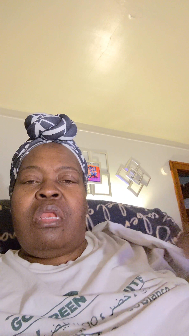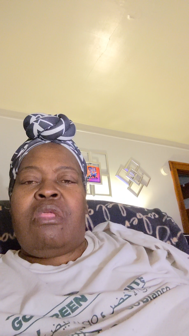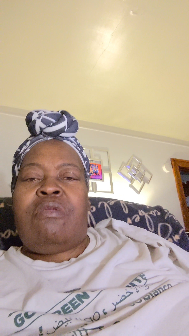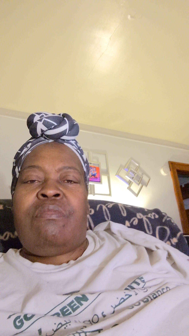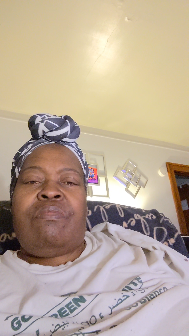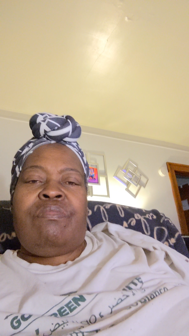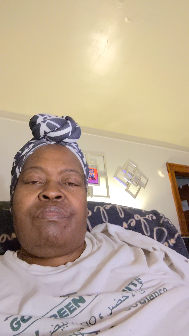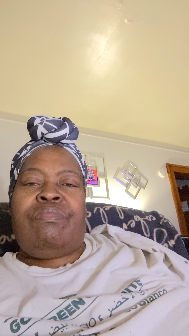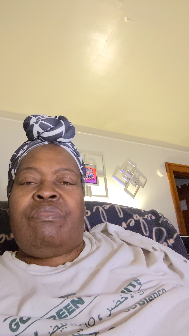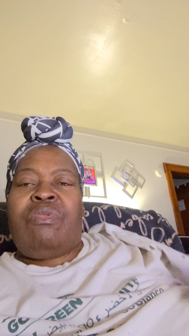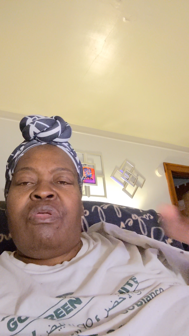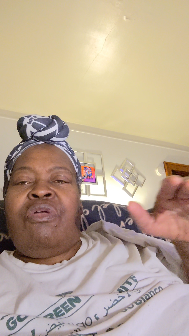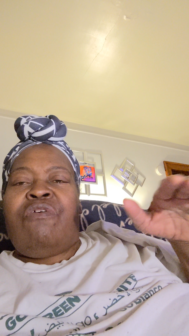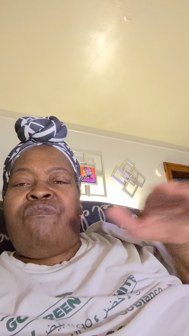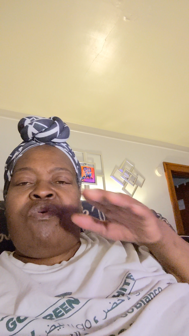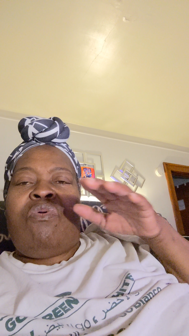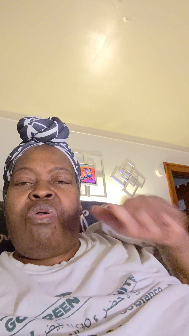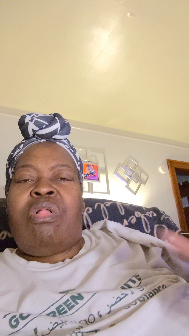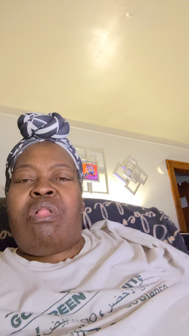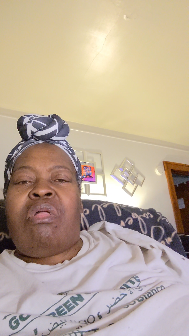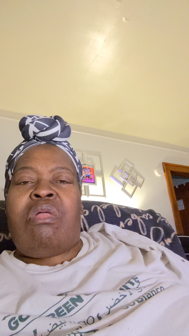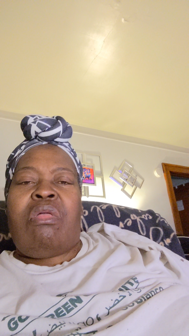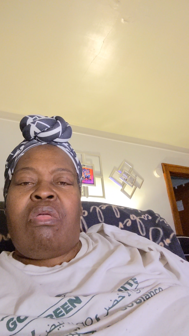full